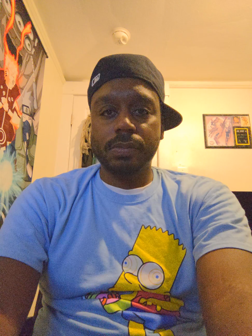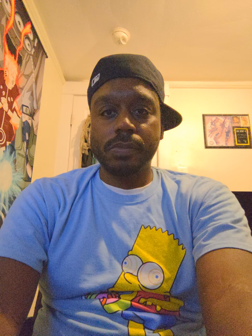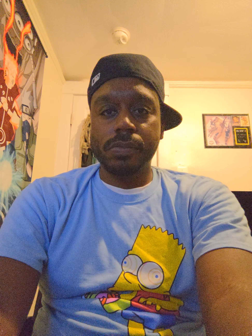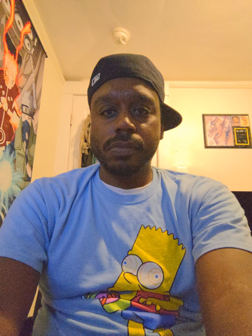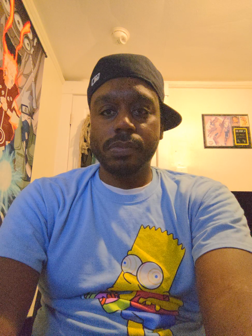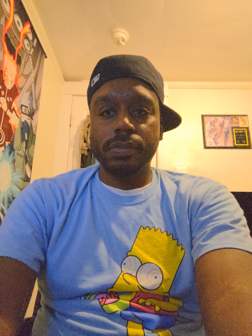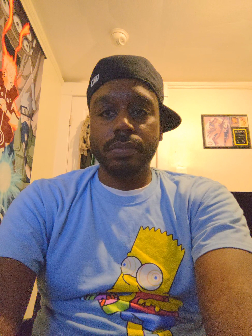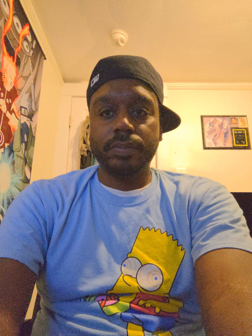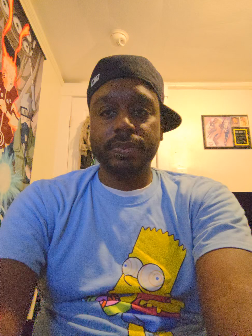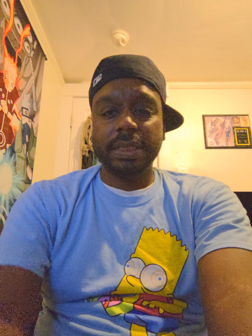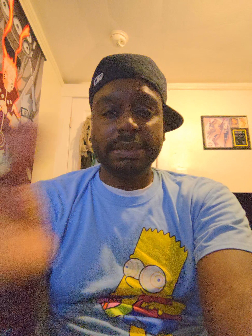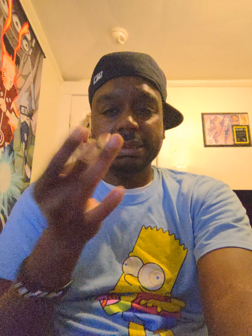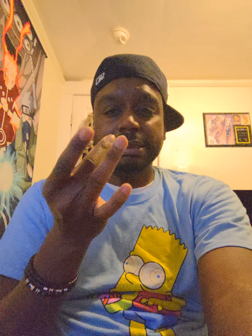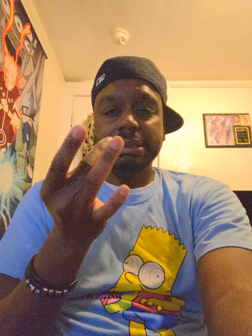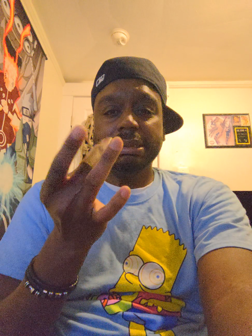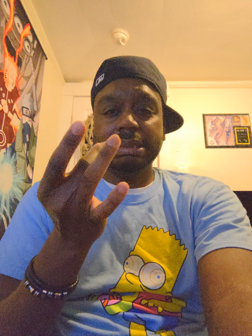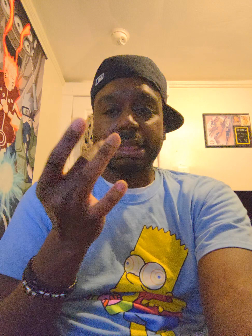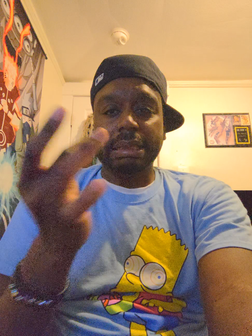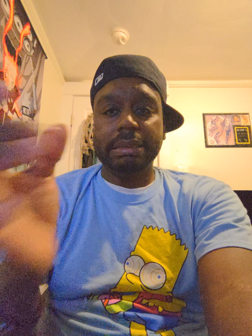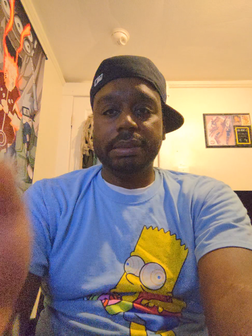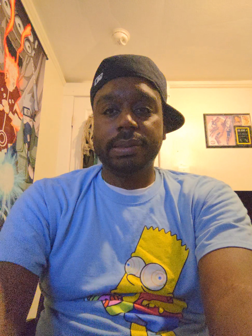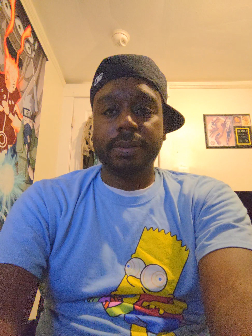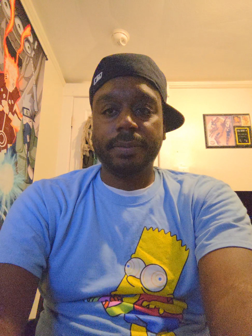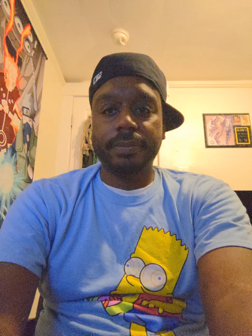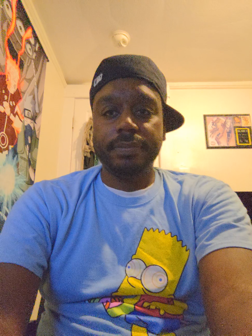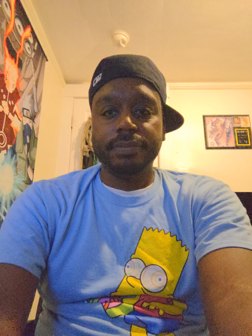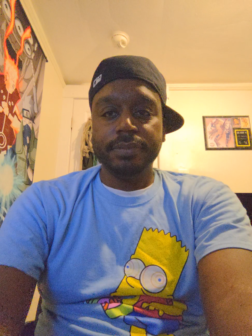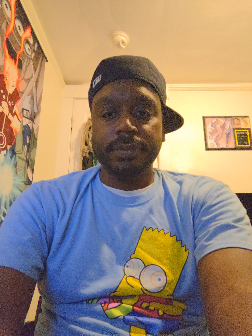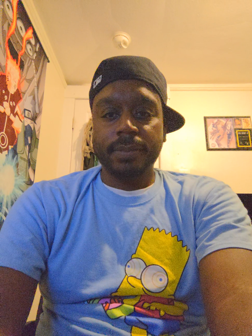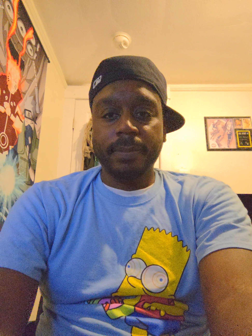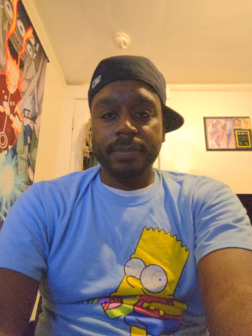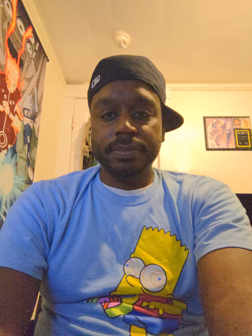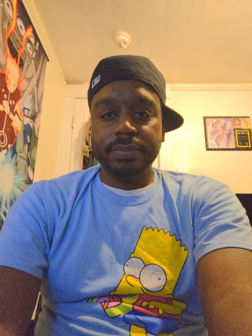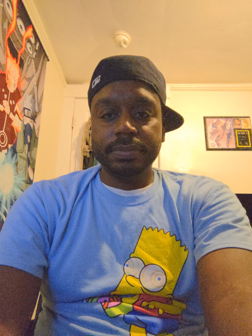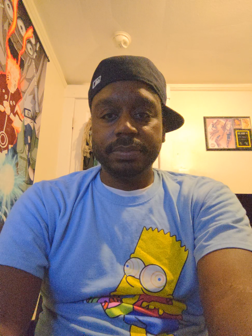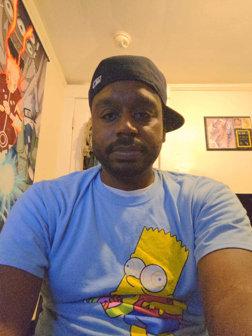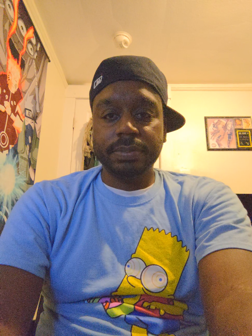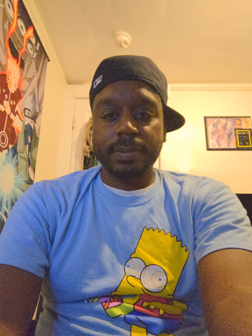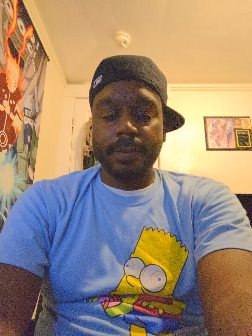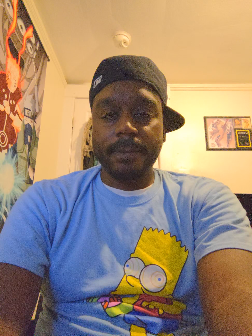sticky